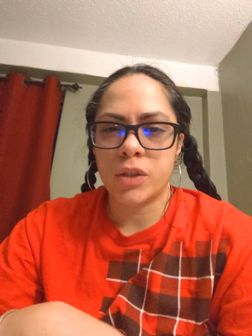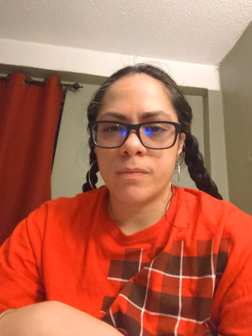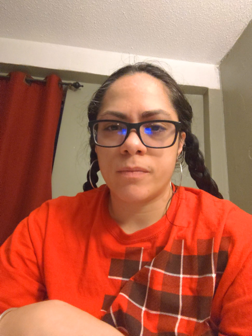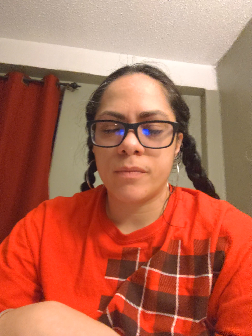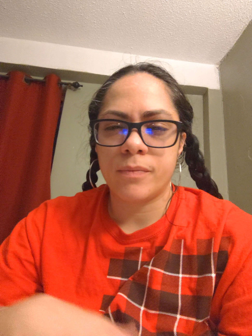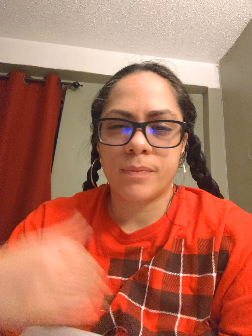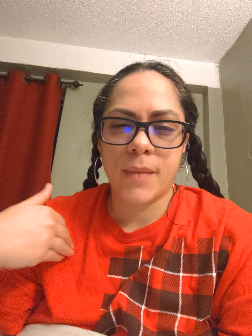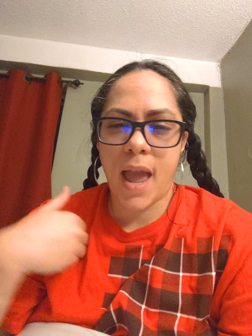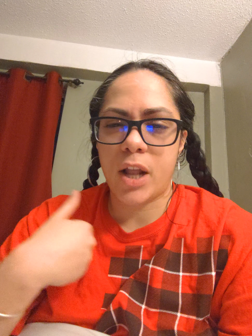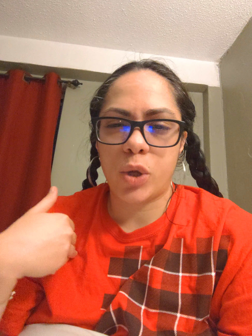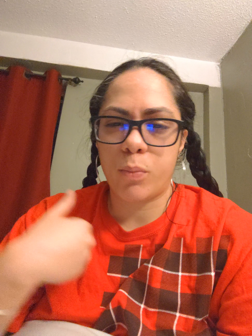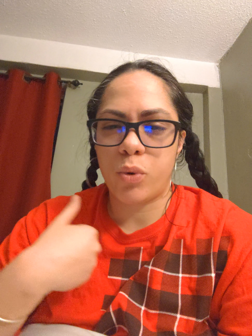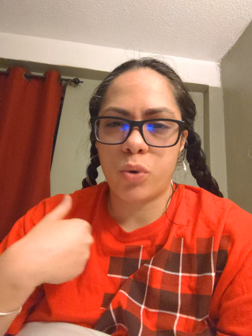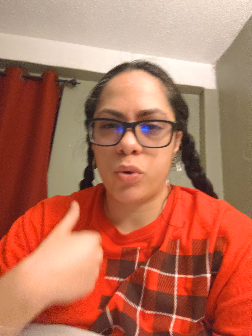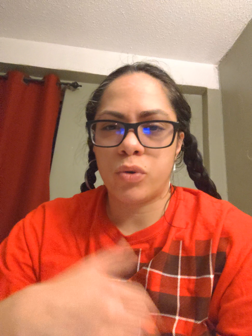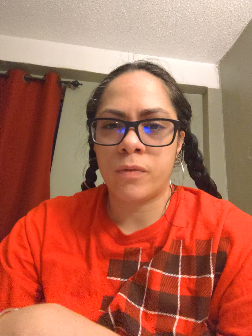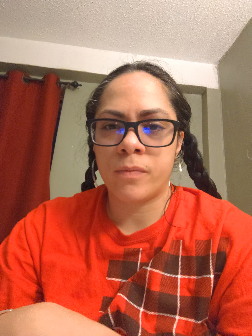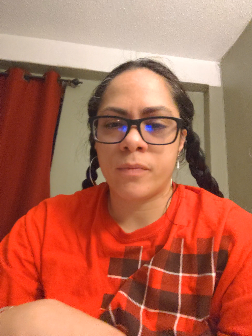animal